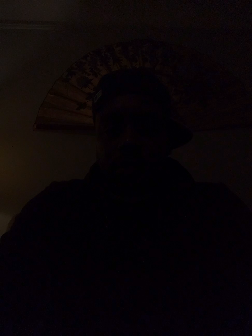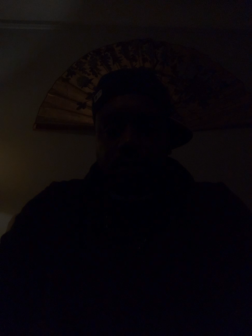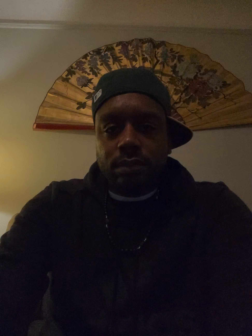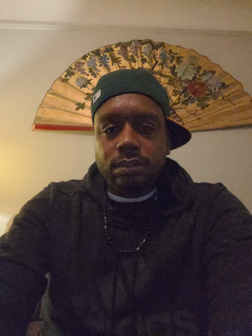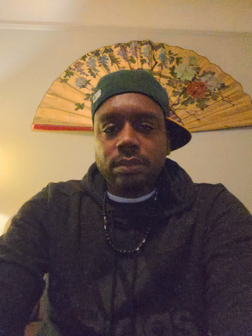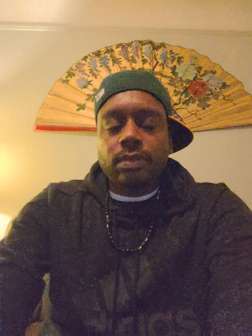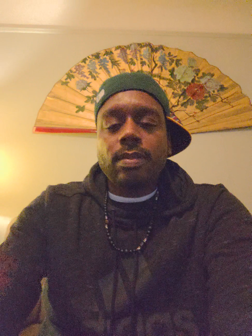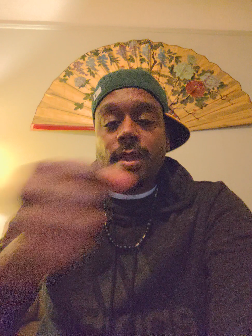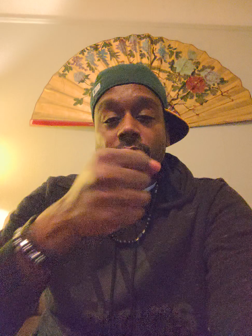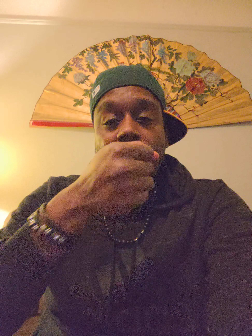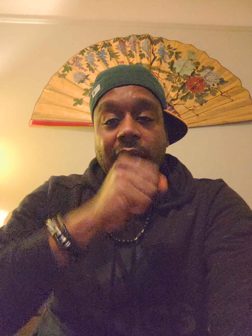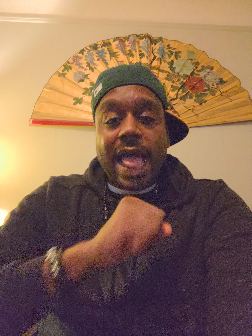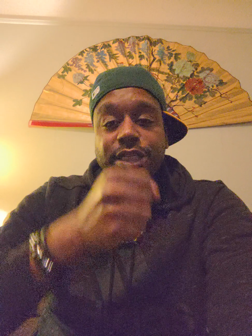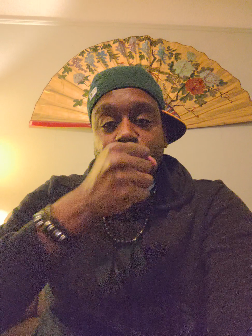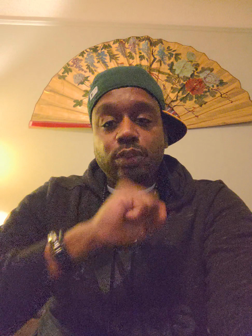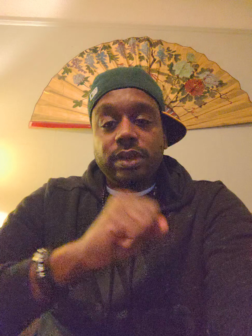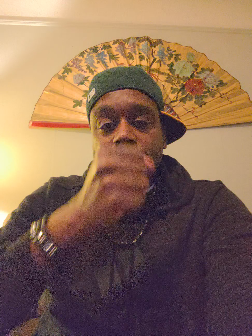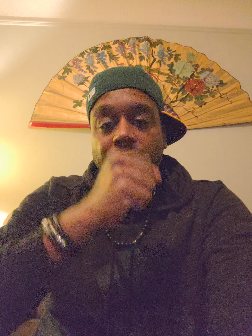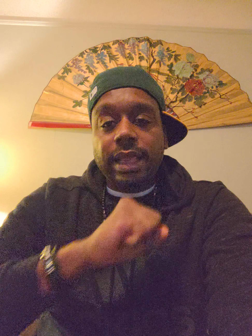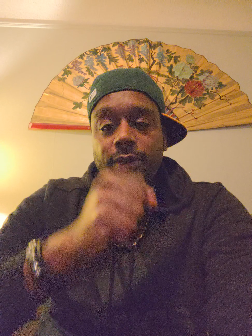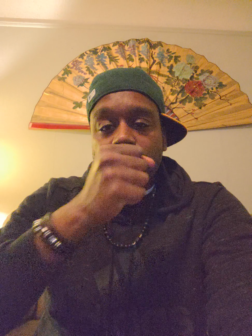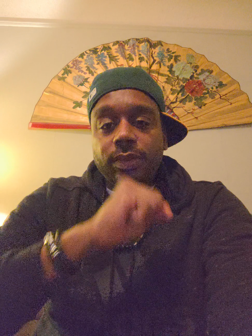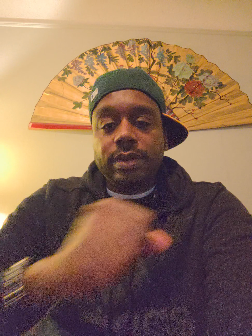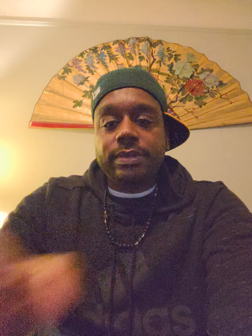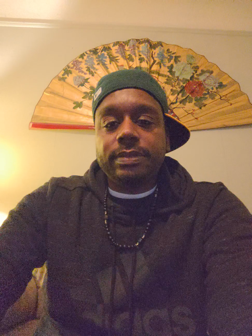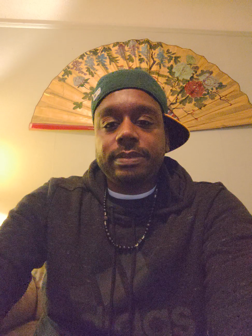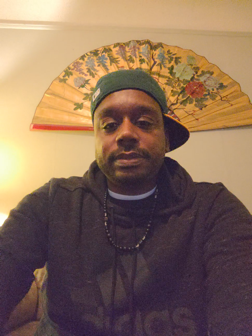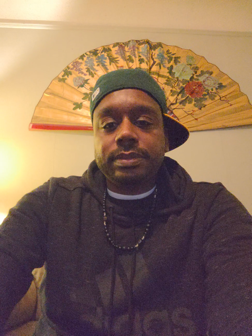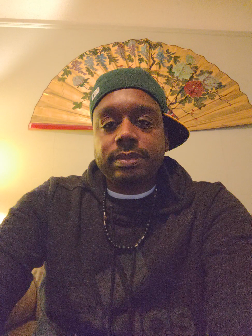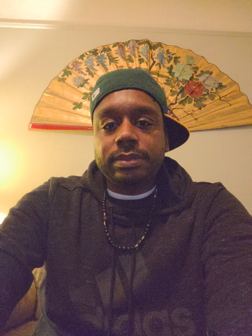ice cream